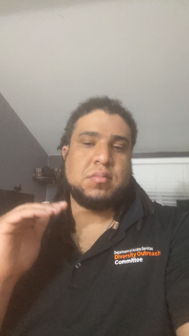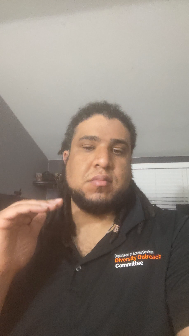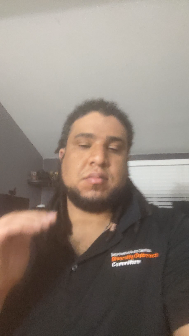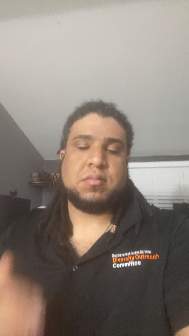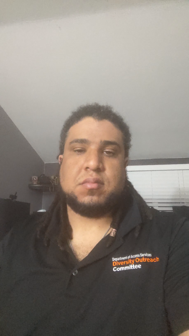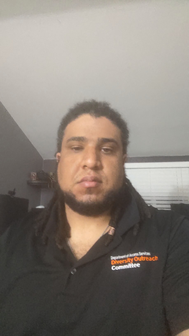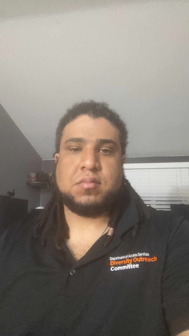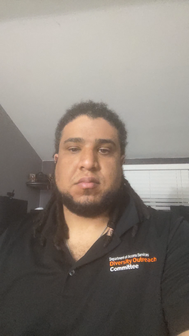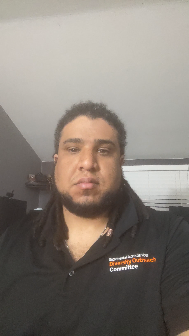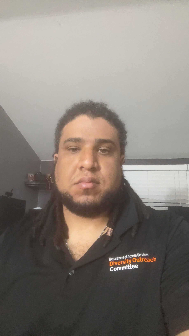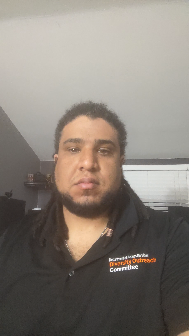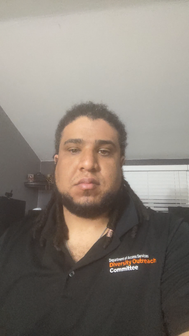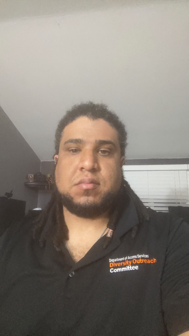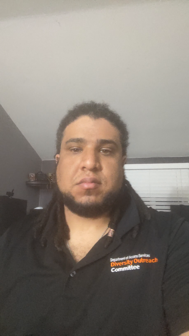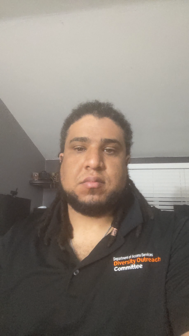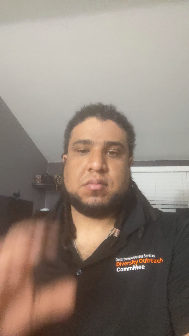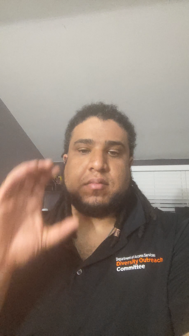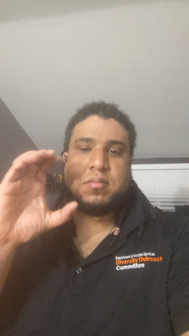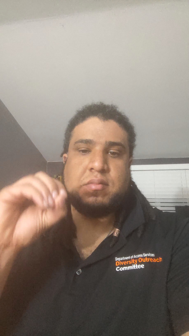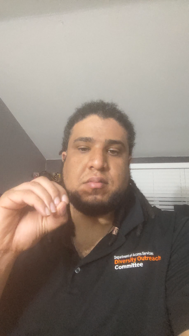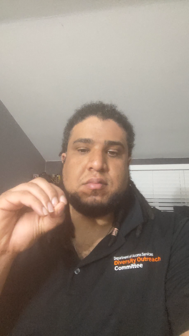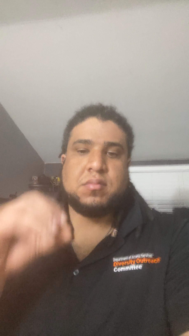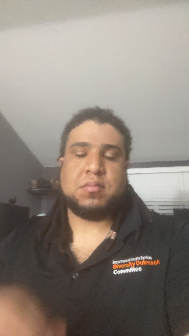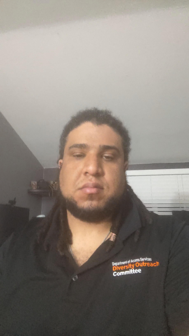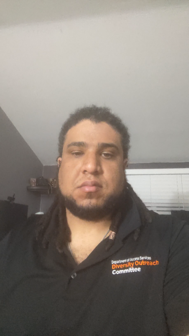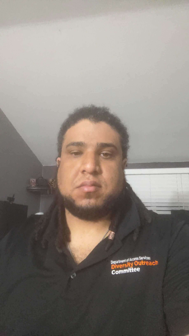bite